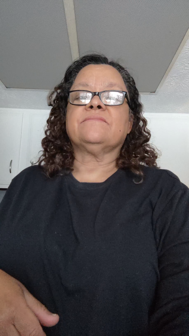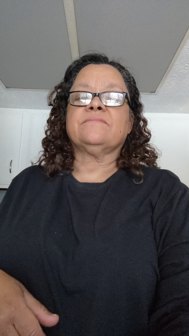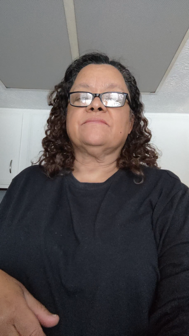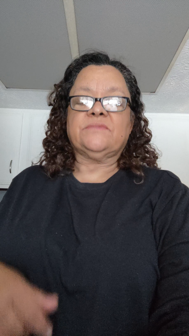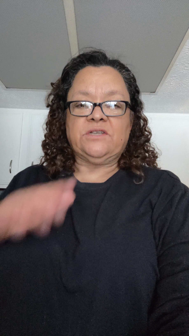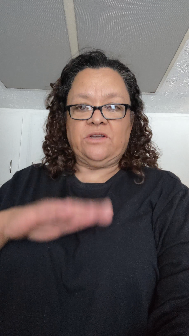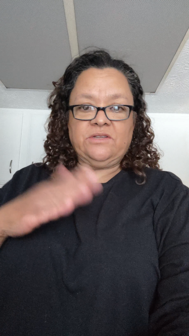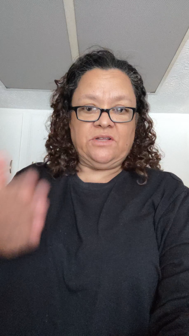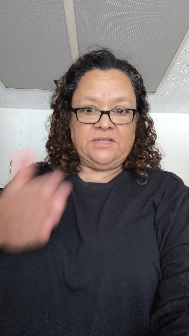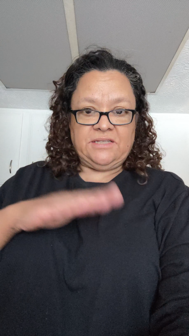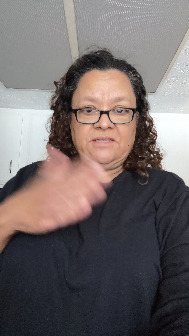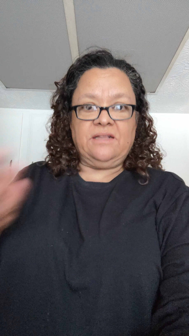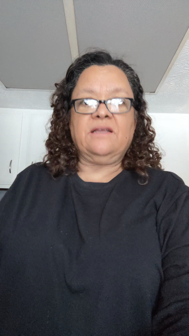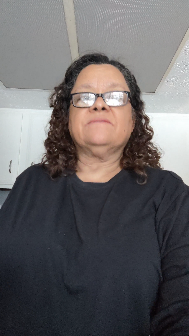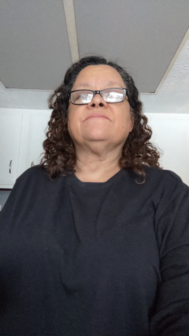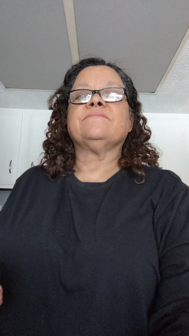kitchen